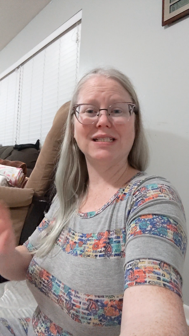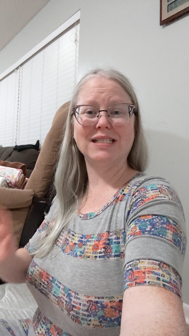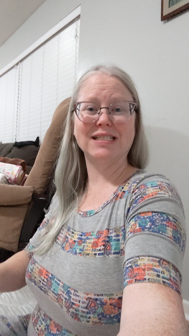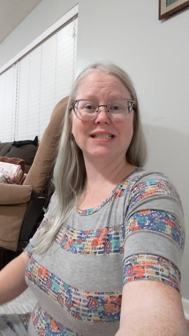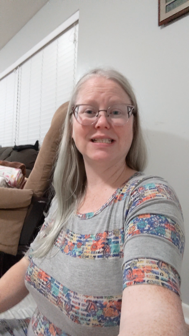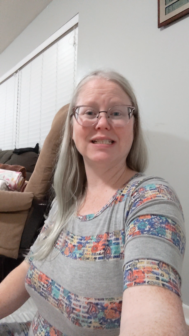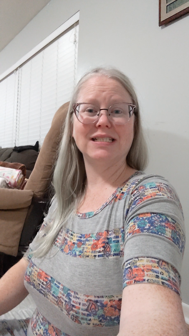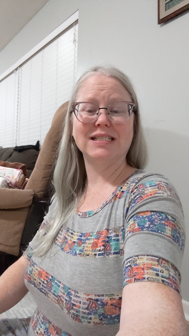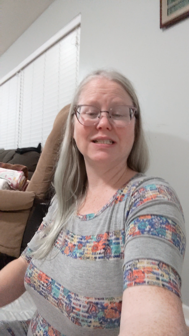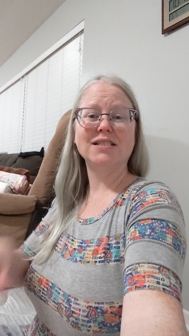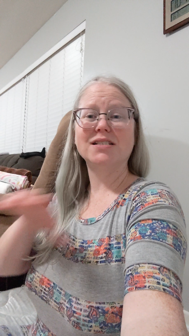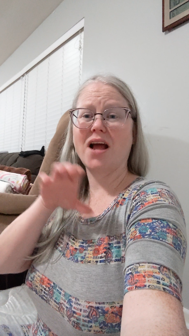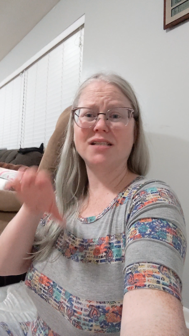does